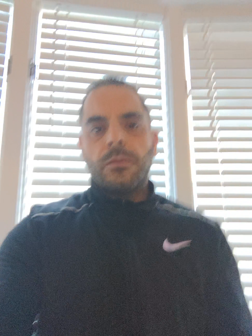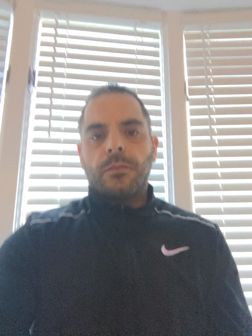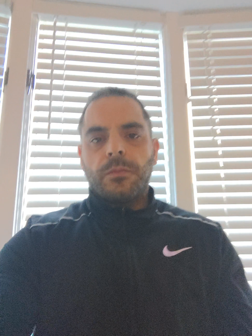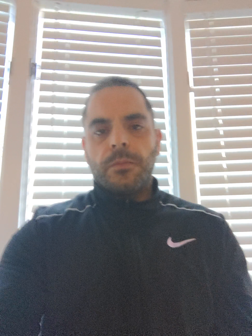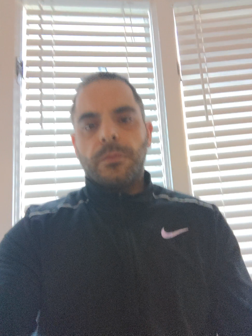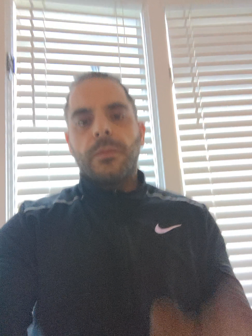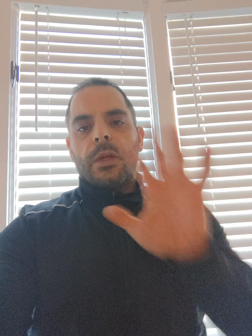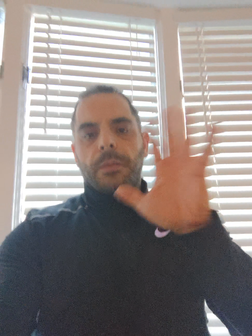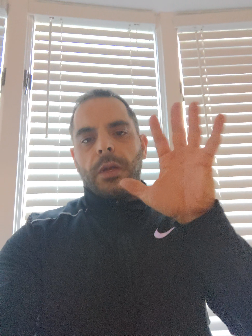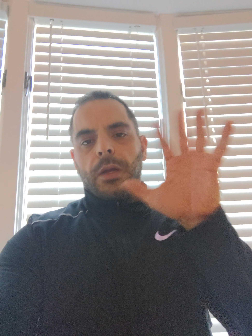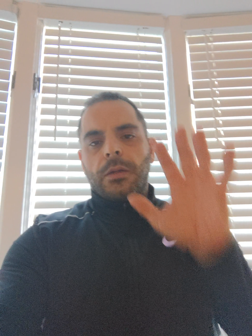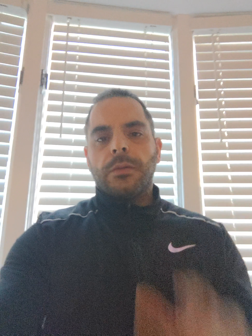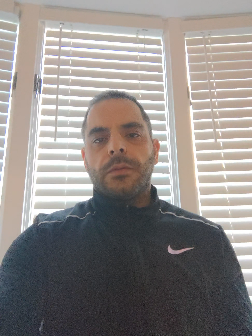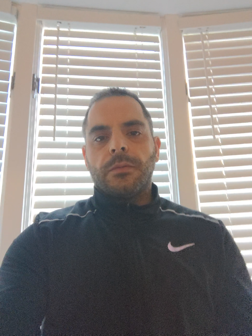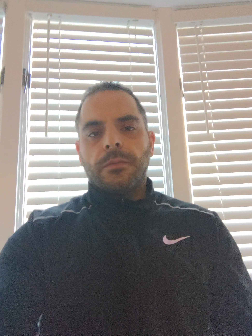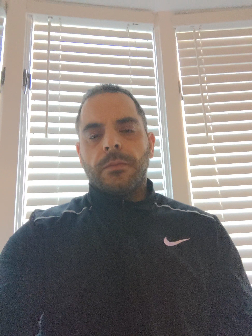bye